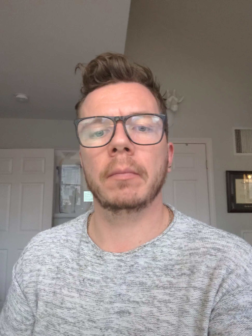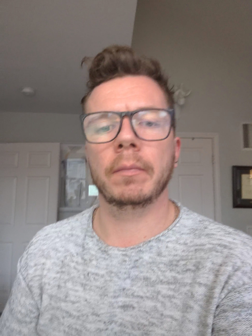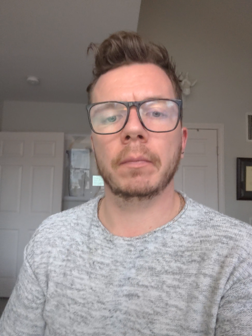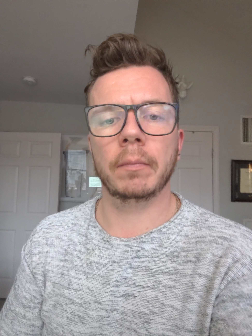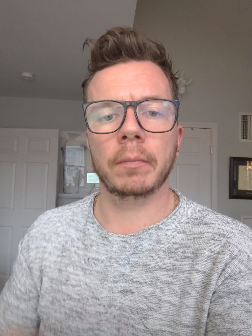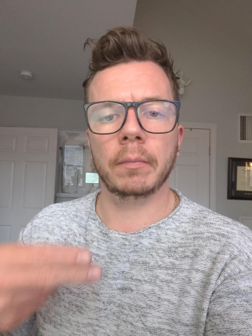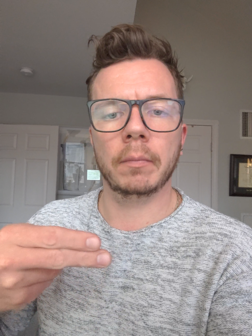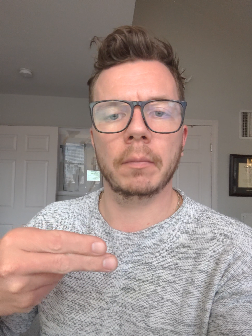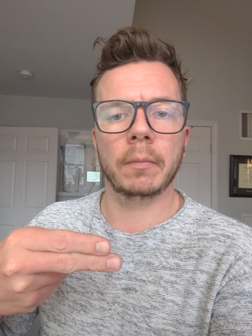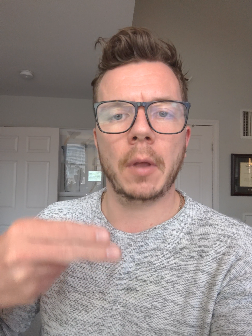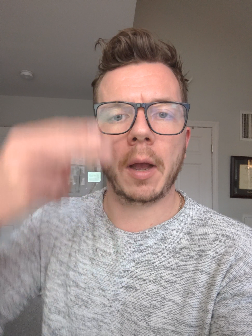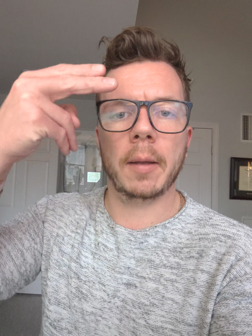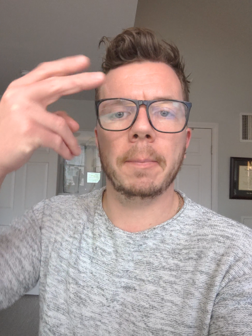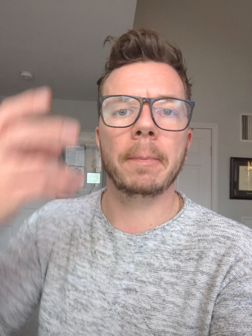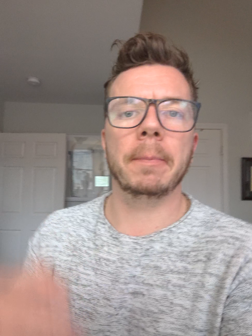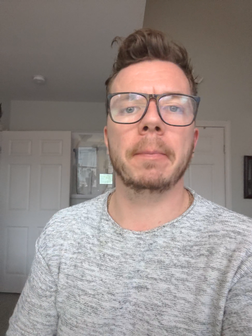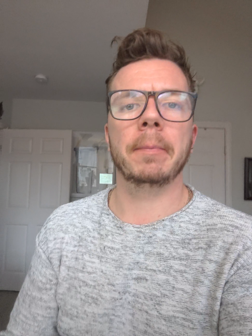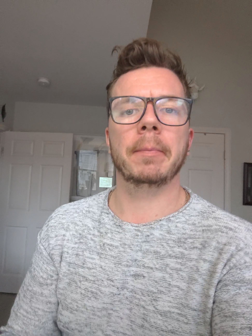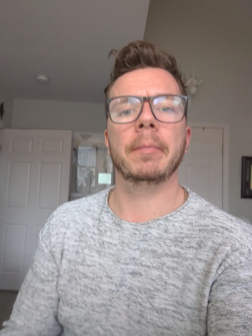high